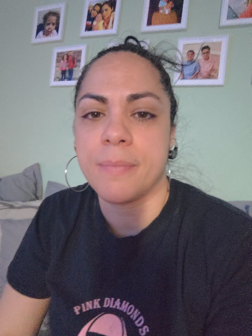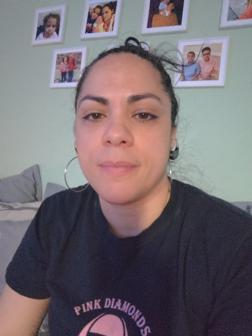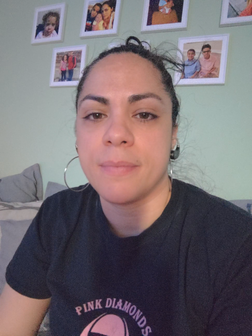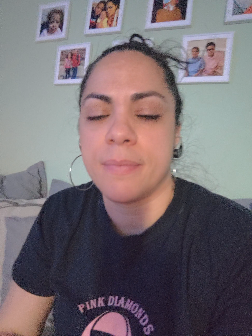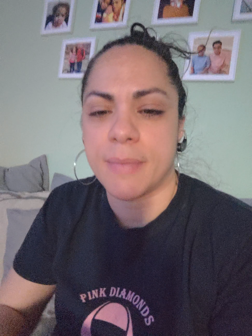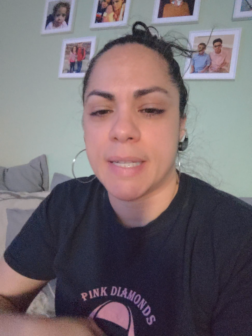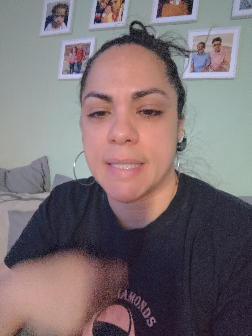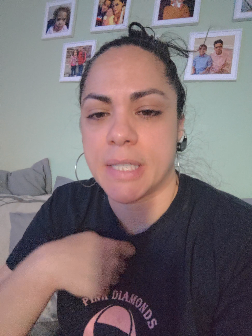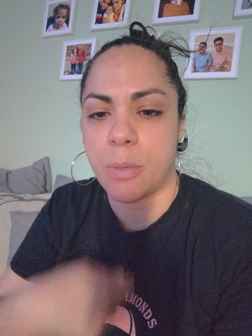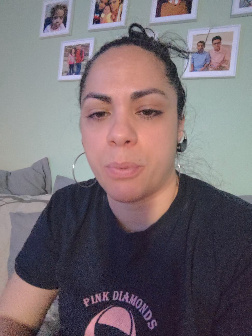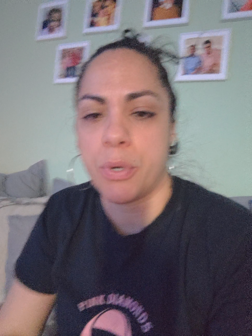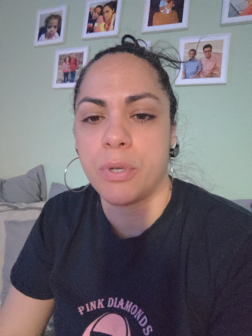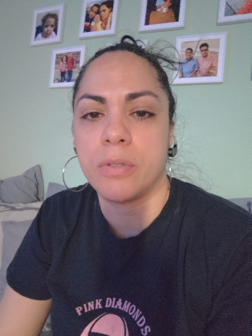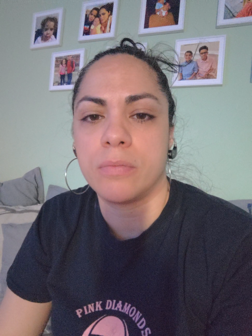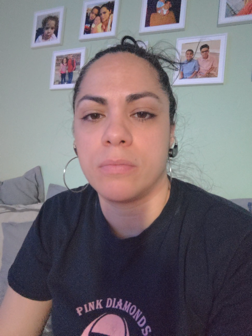zipper